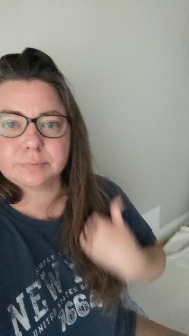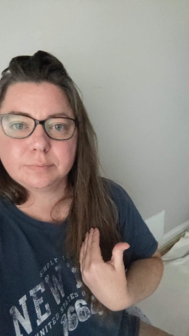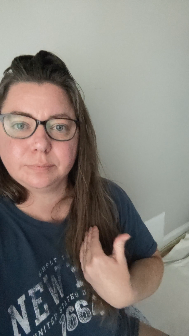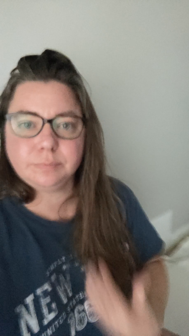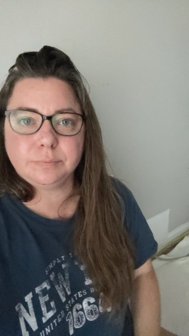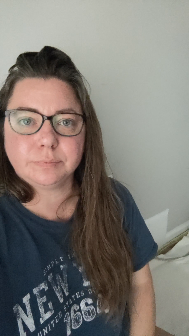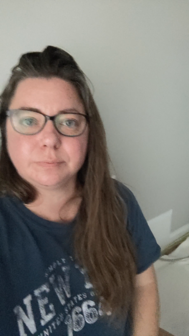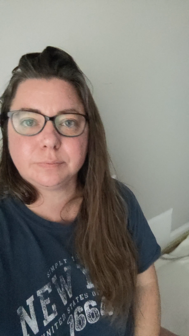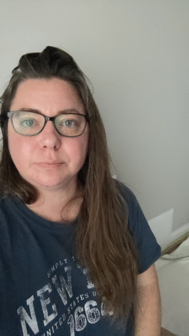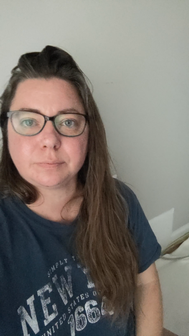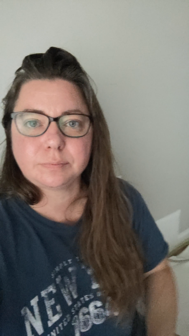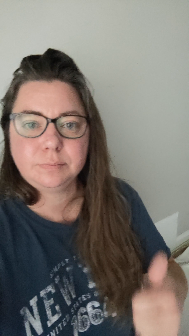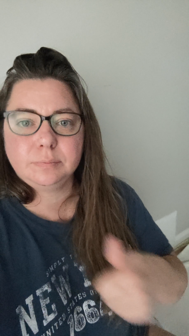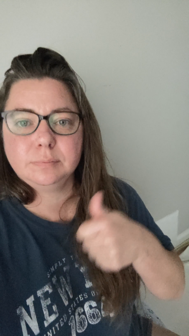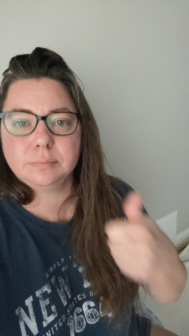basement